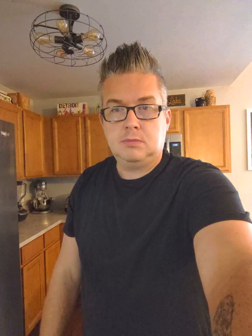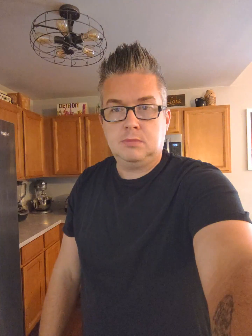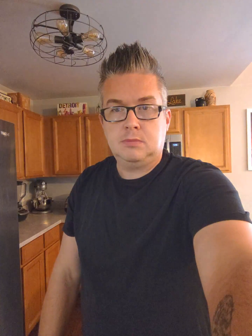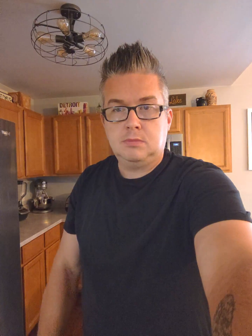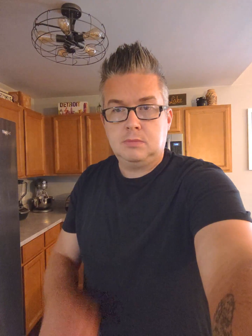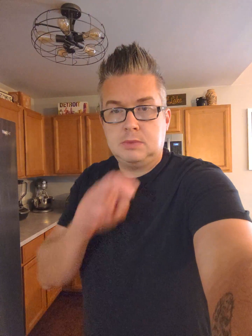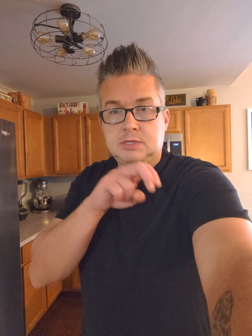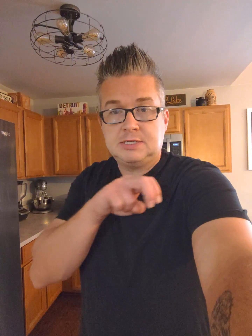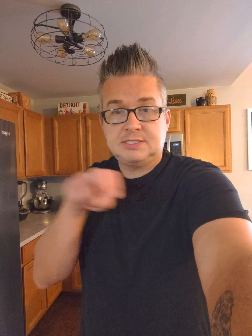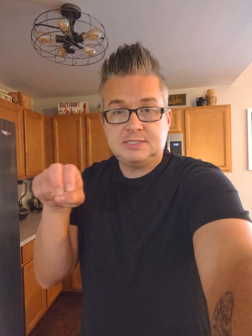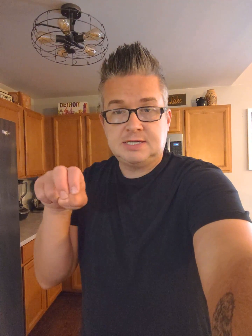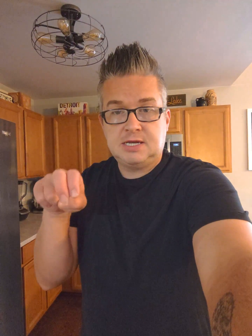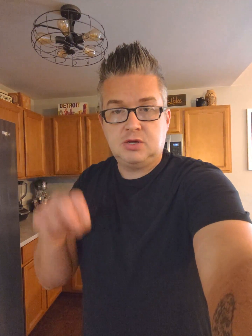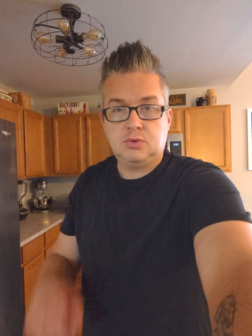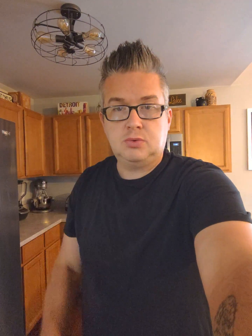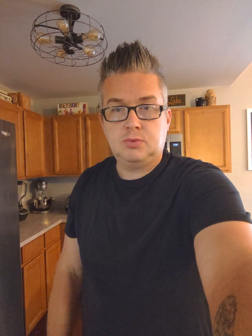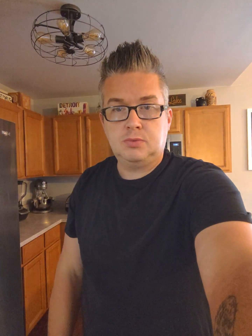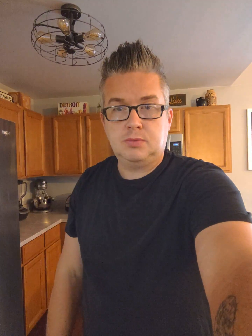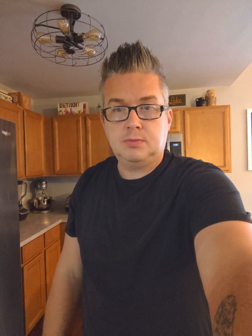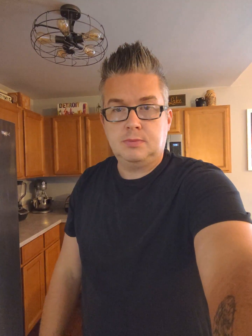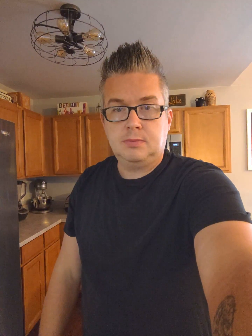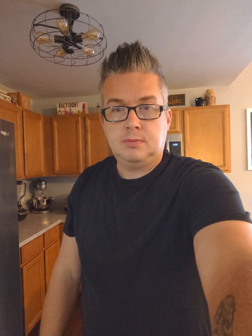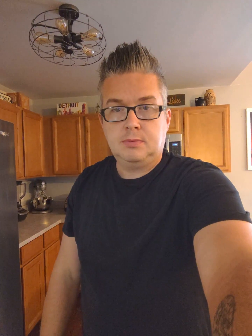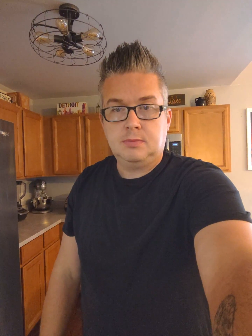bench